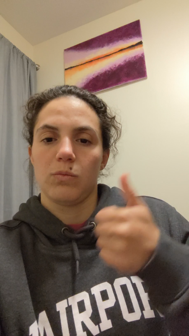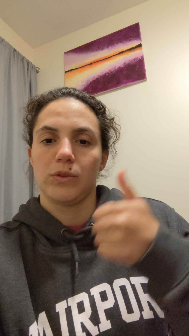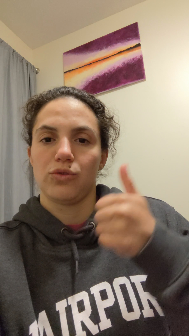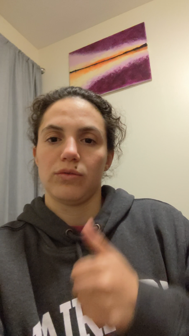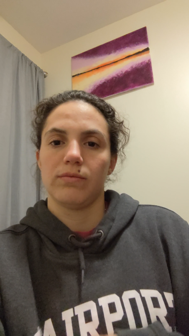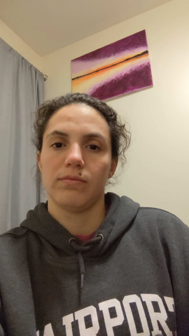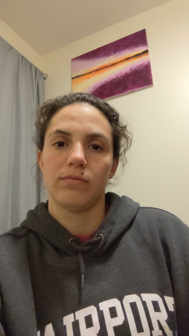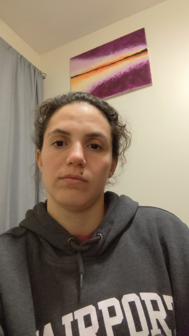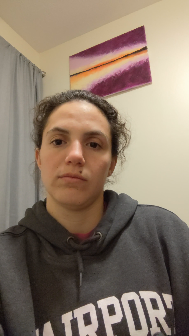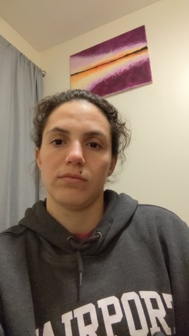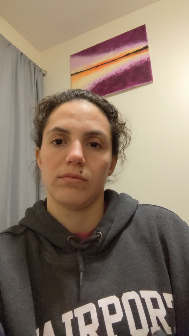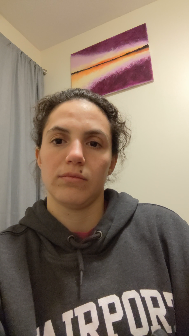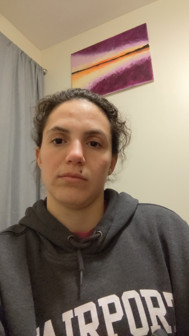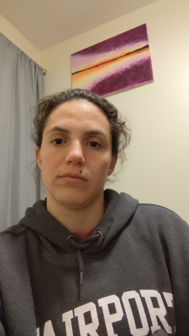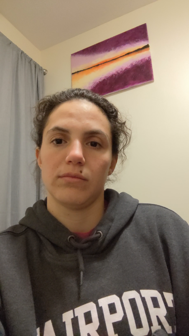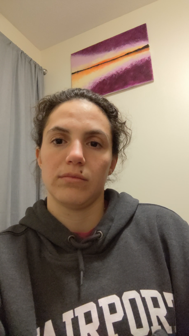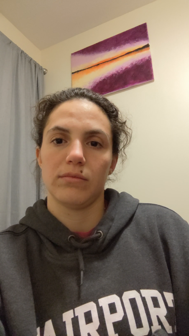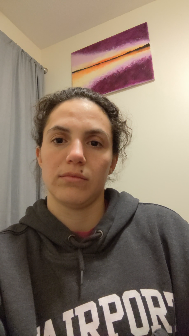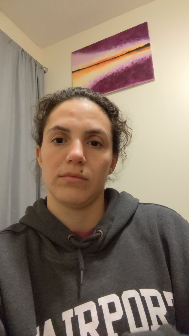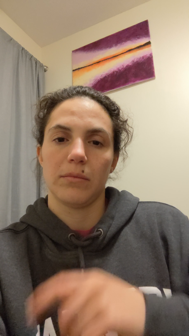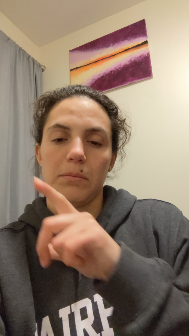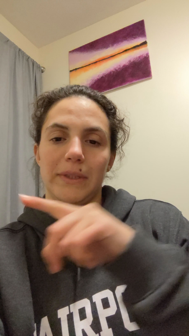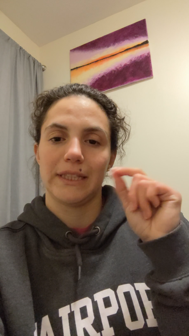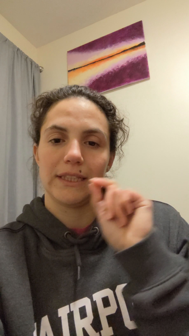peas